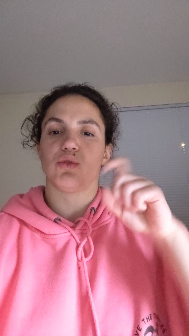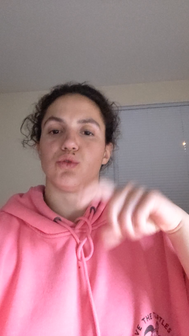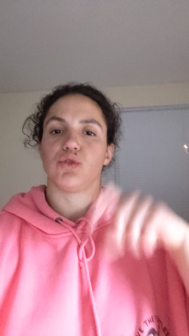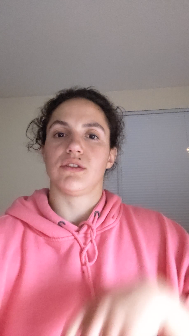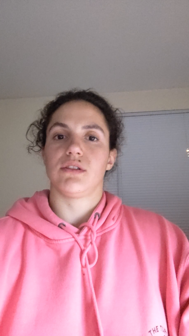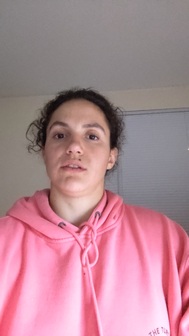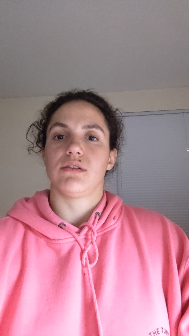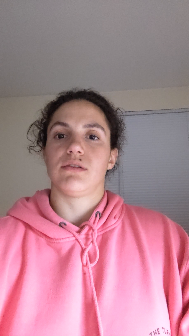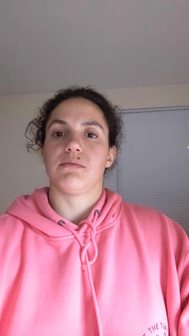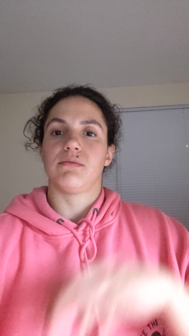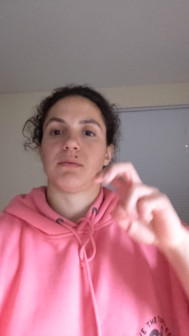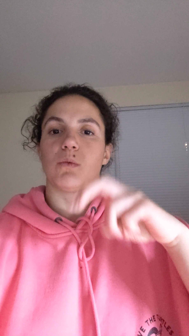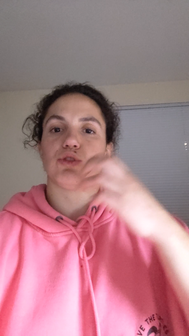potato chip